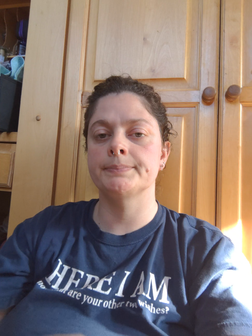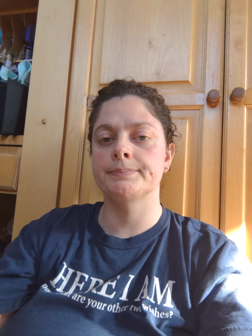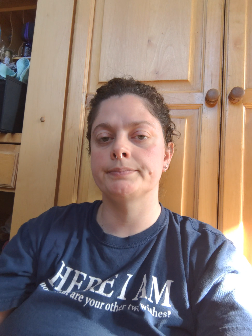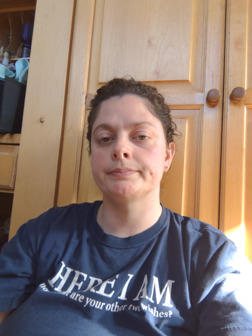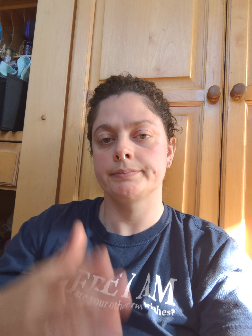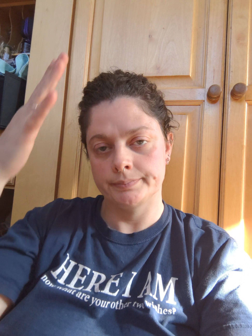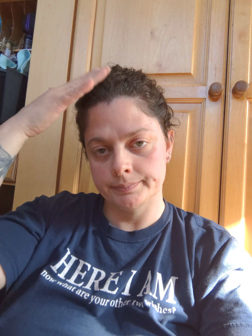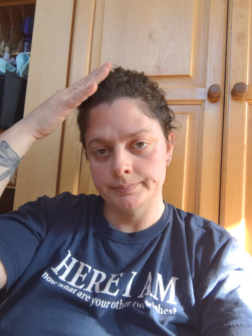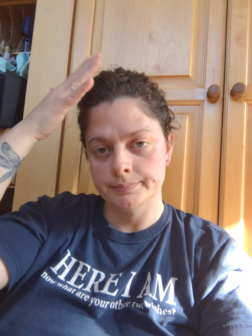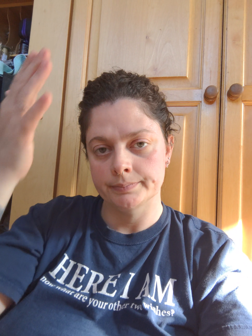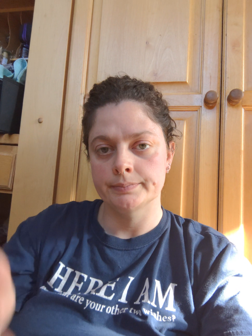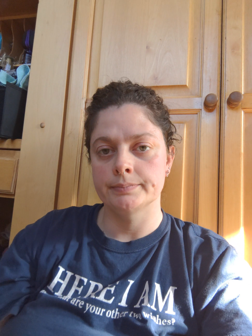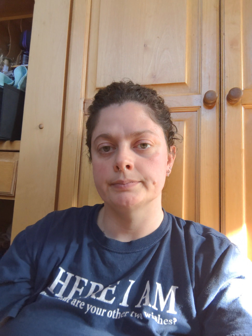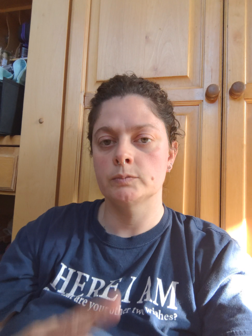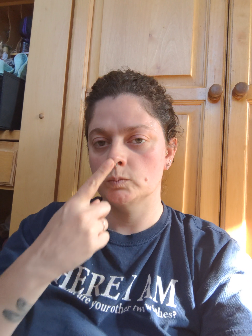hat